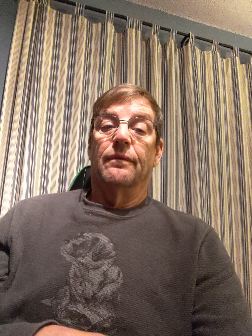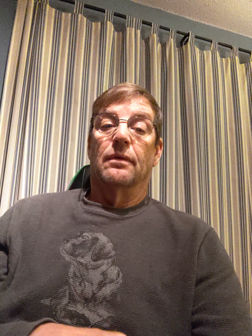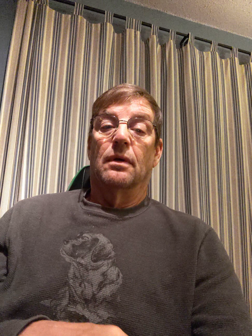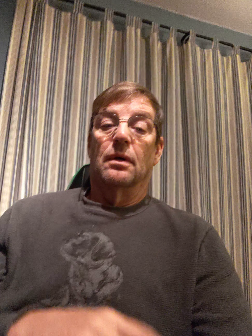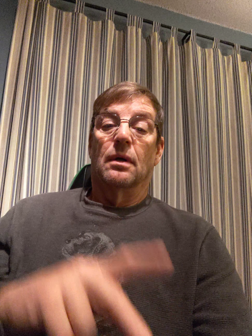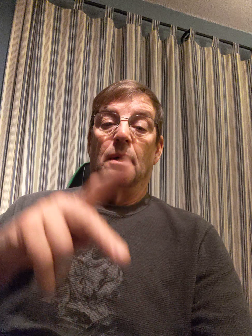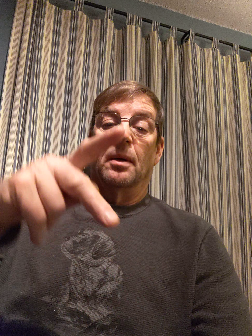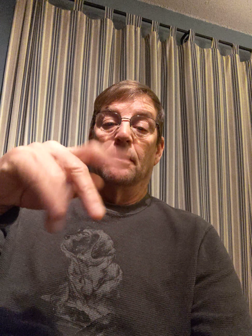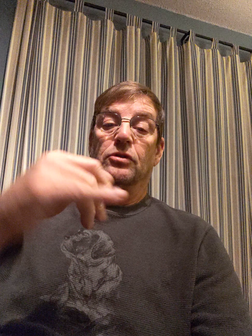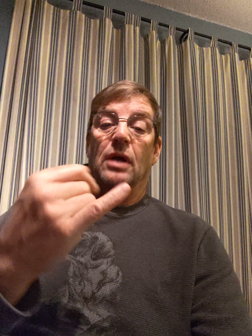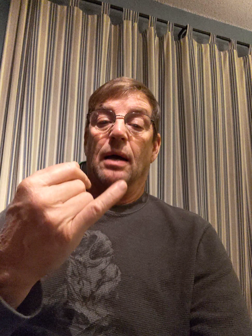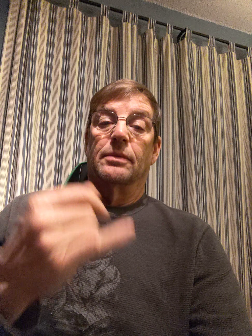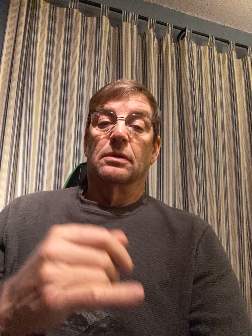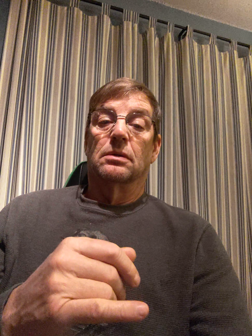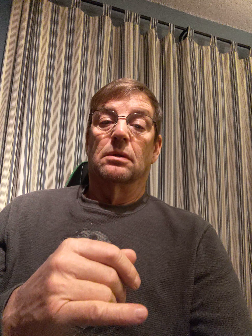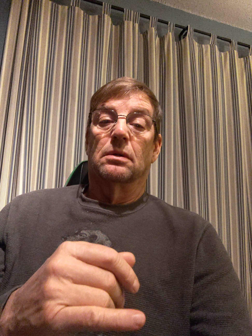pajamas